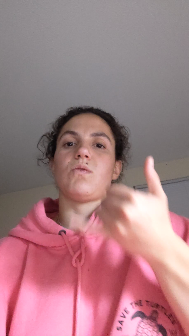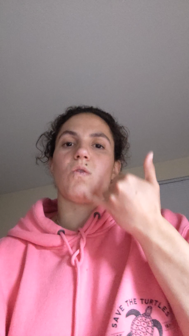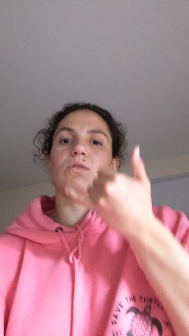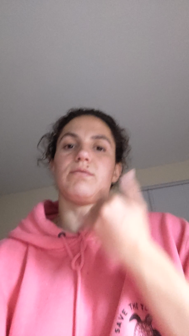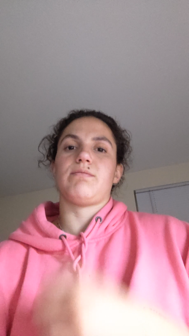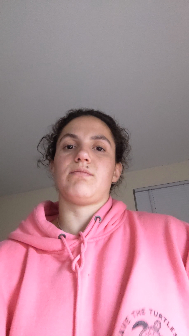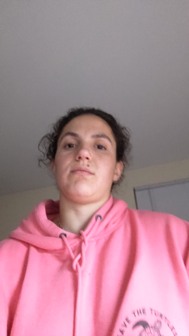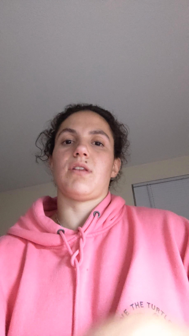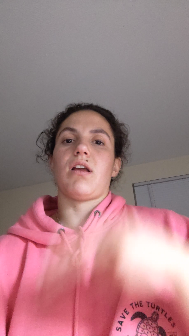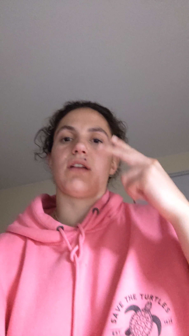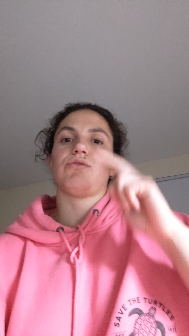high chair